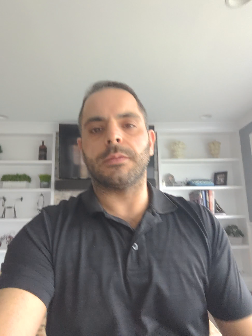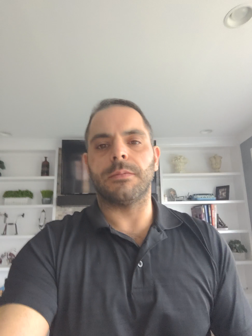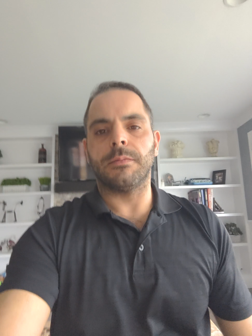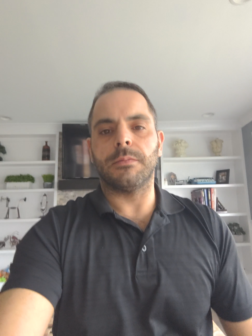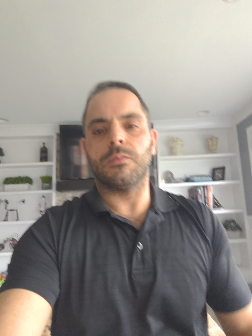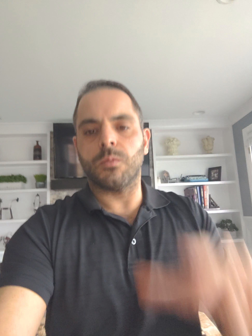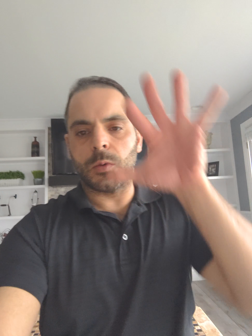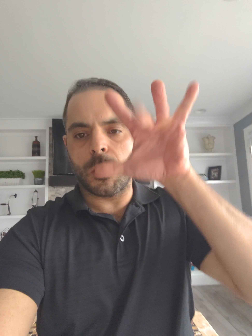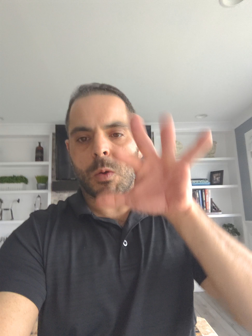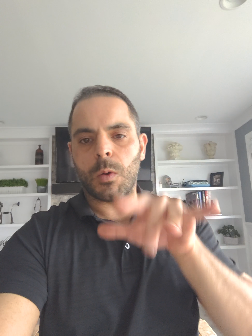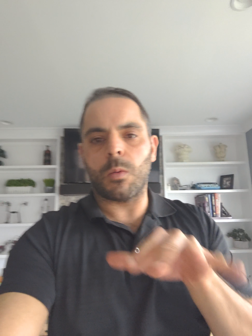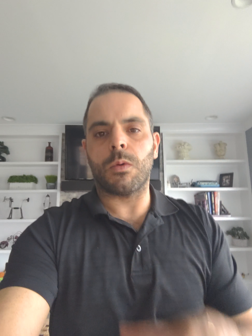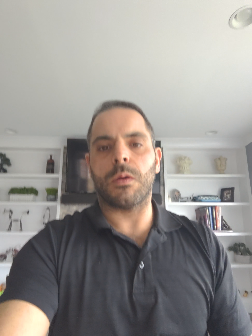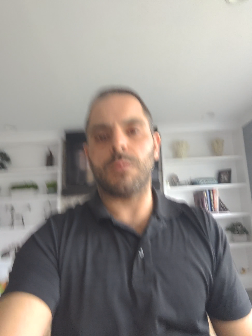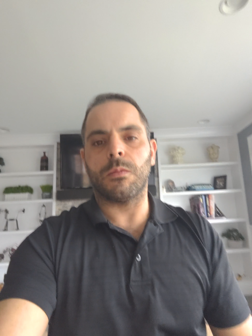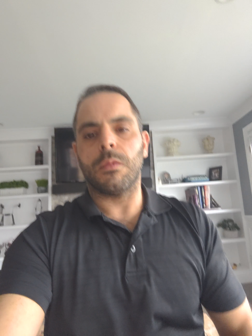snow